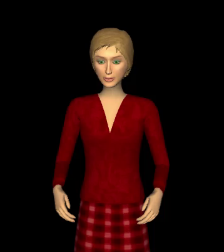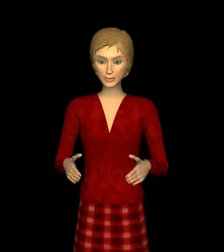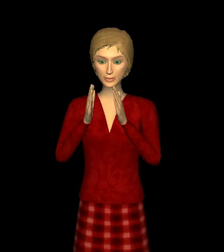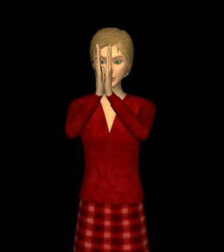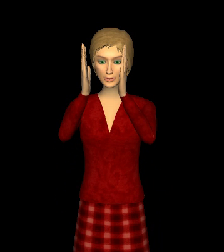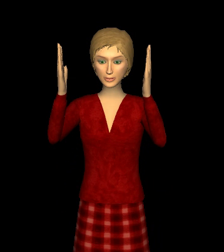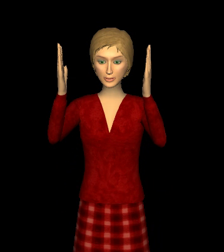مكتبة